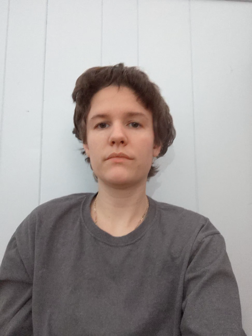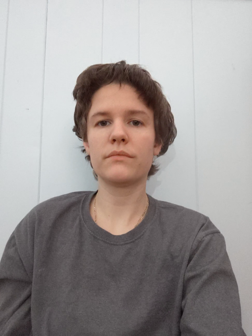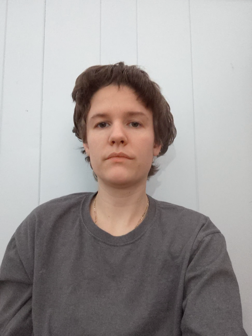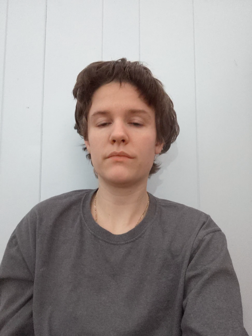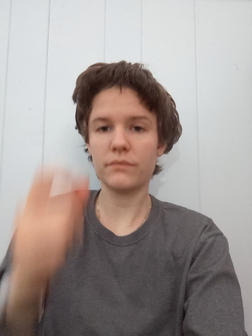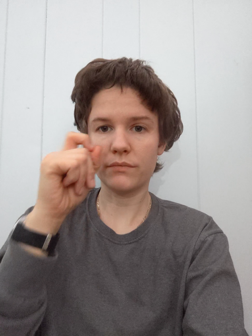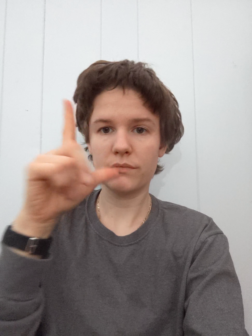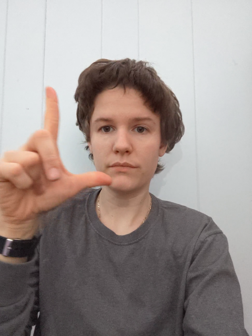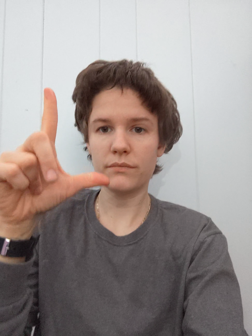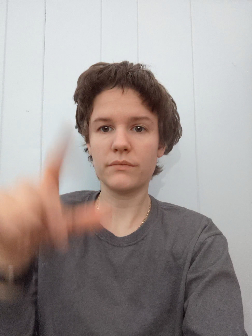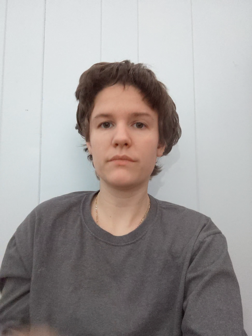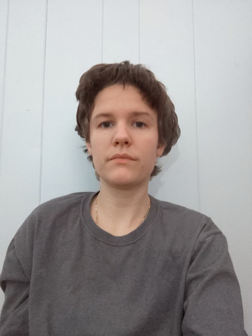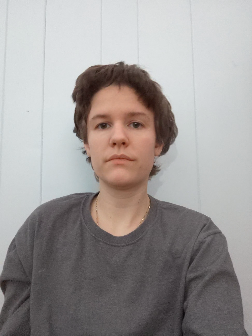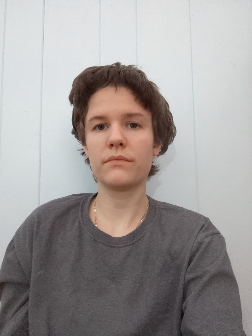wake